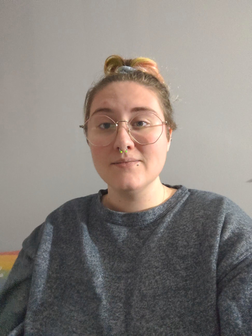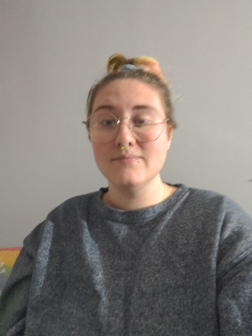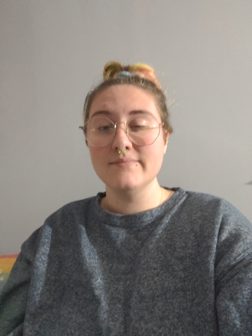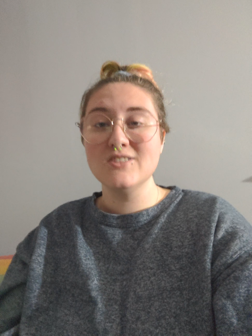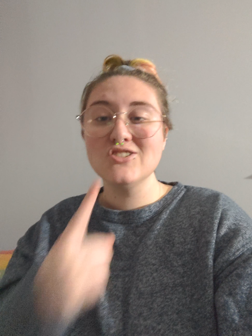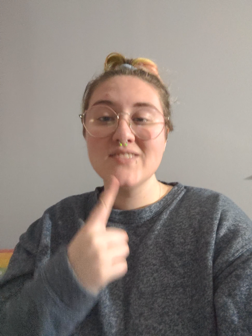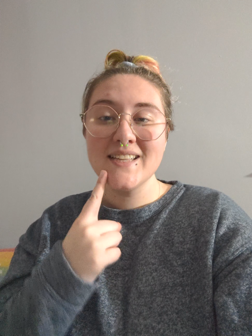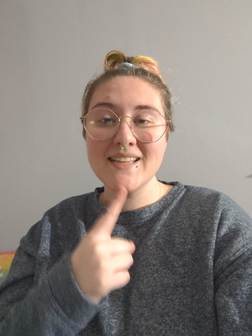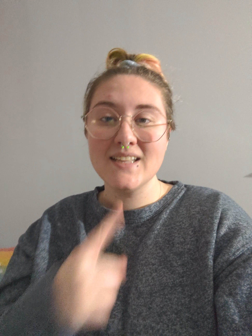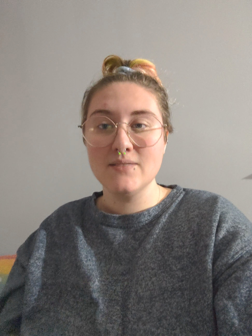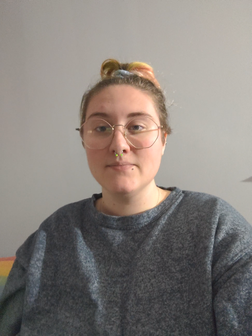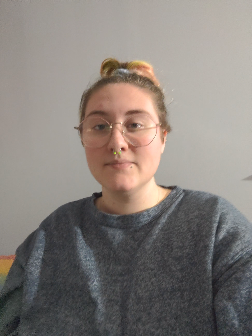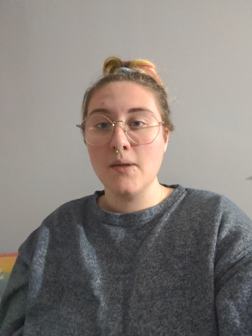chin